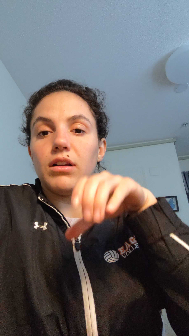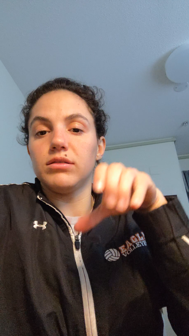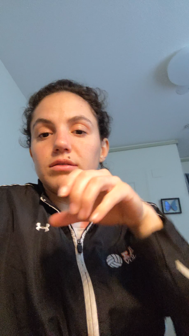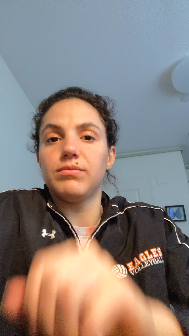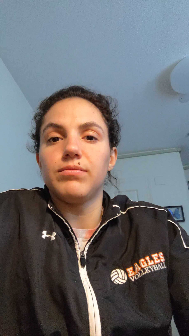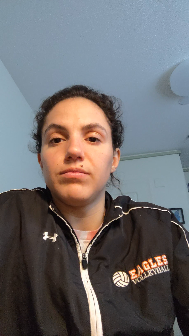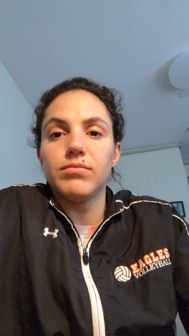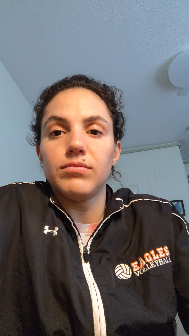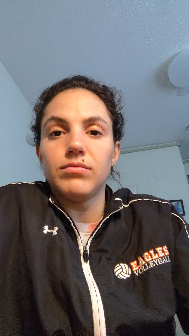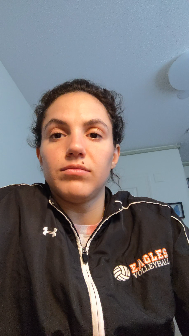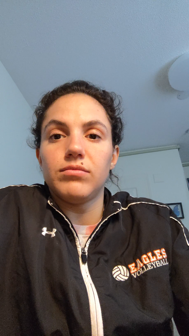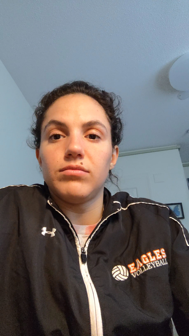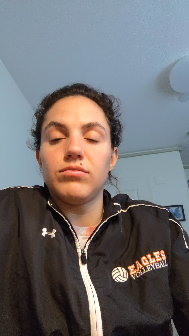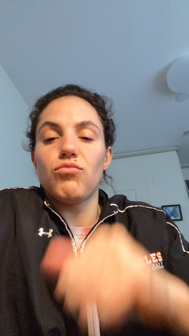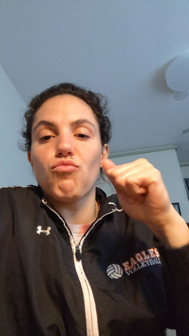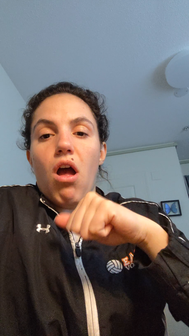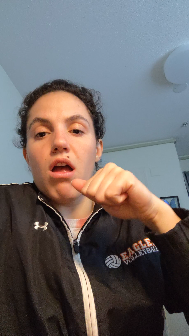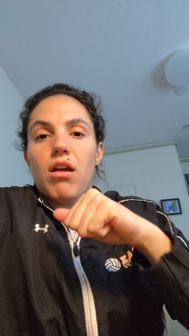rock